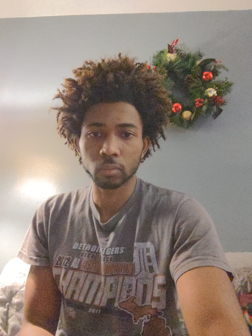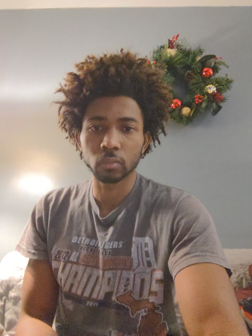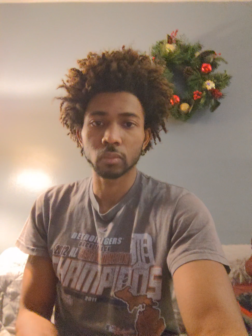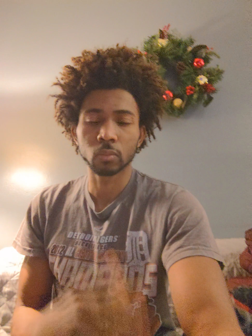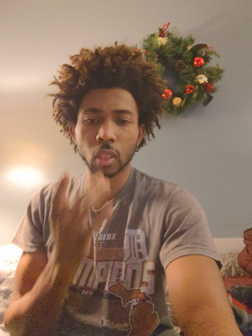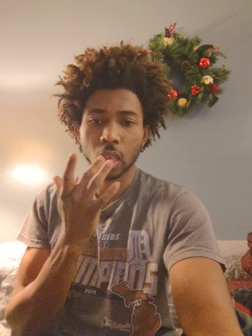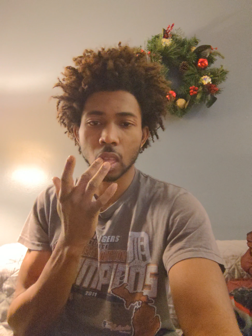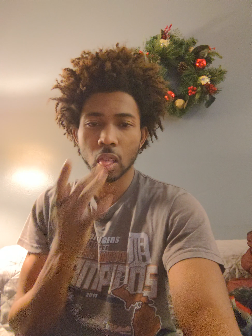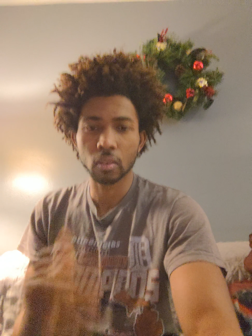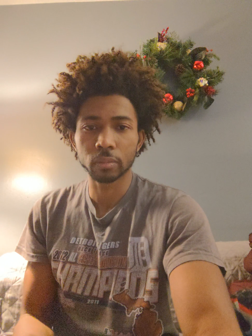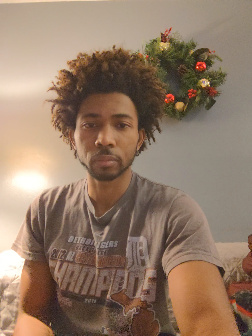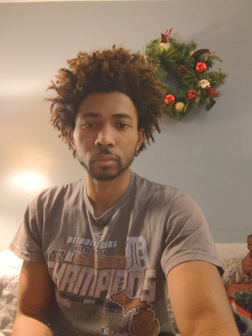taste